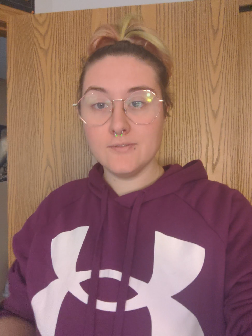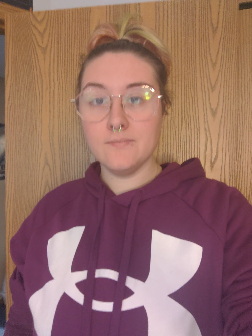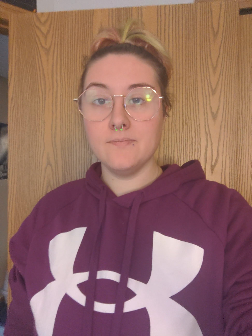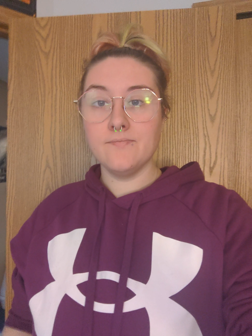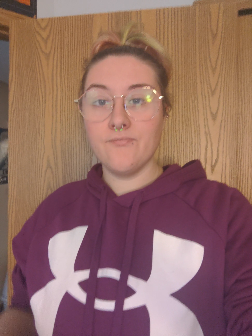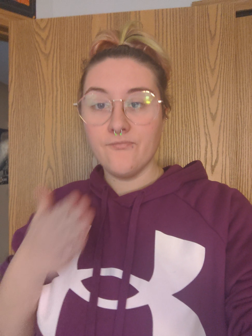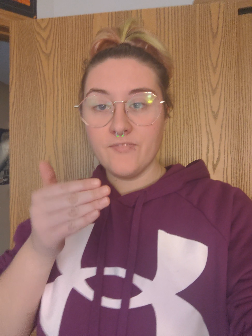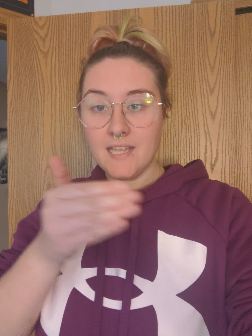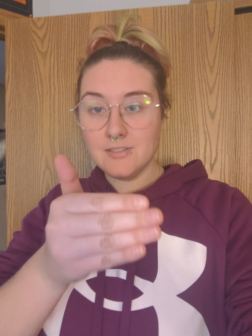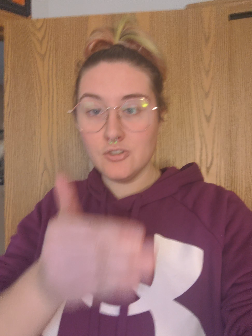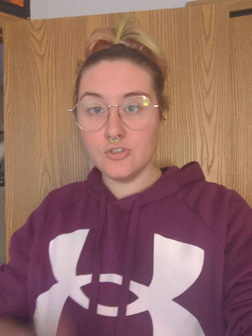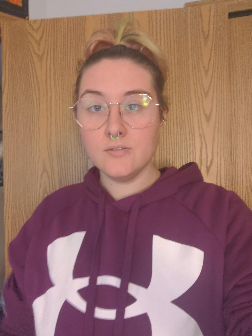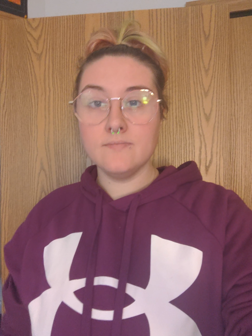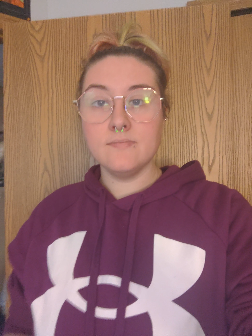fish